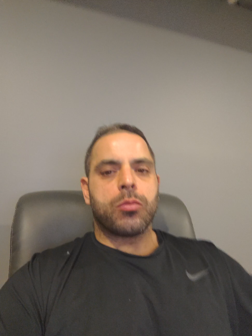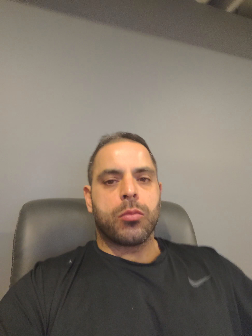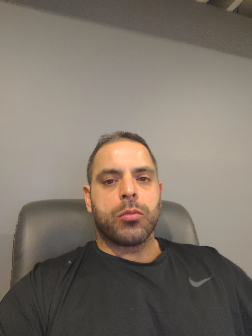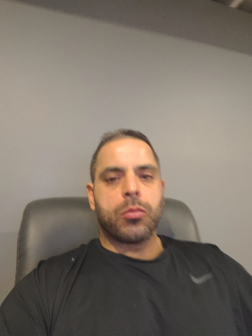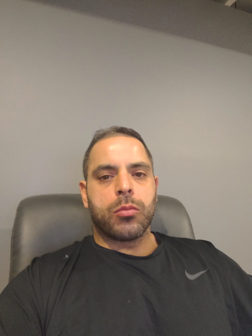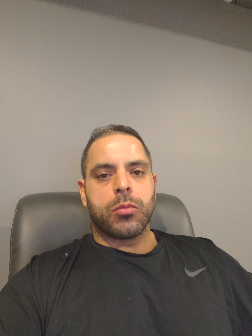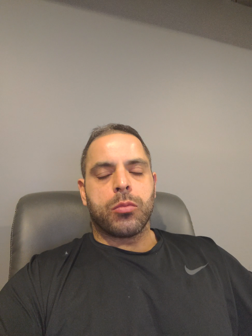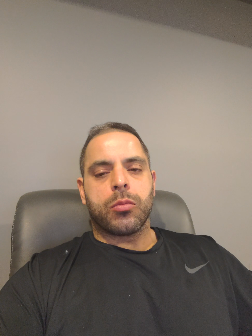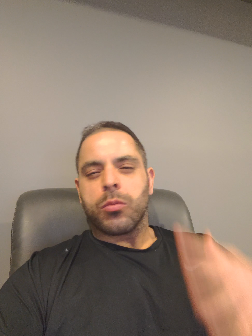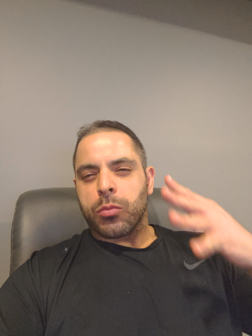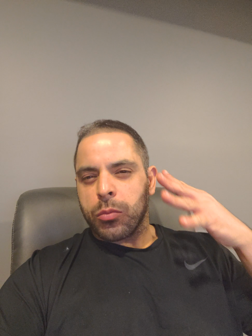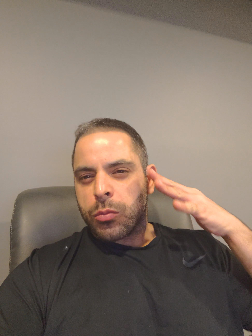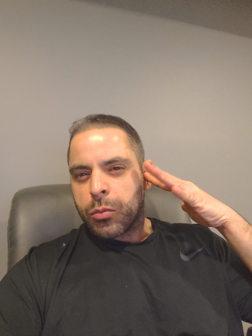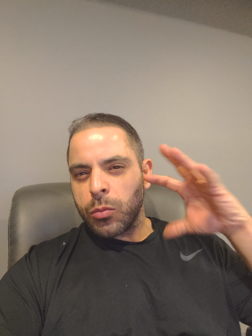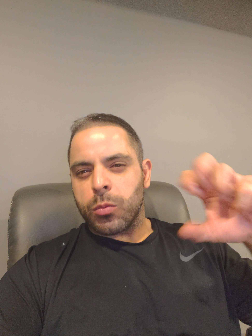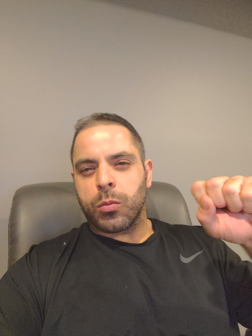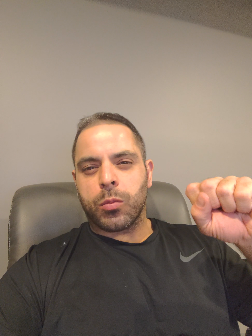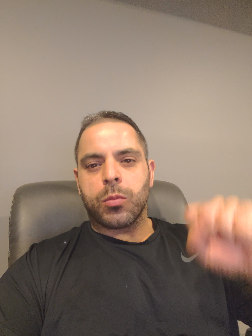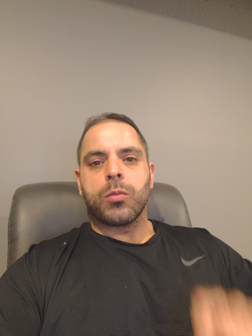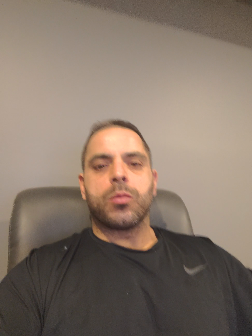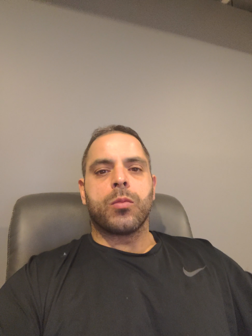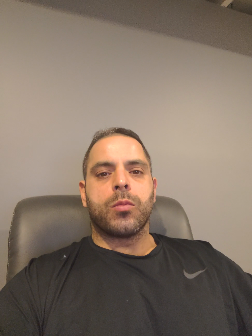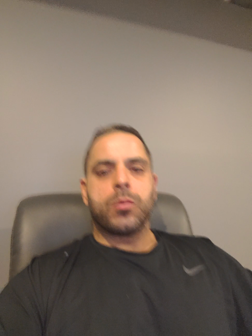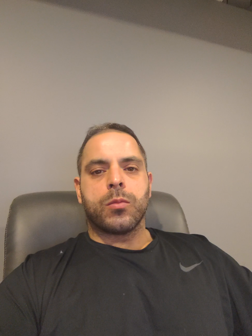loud